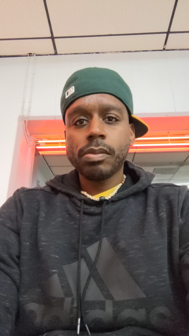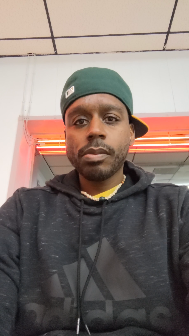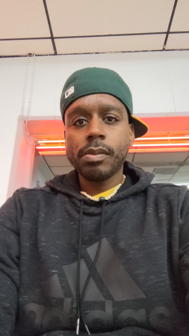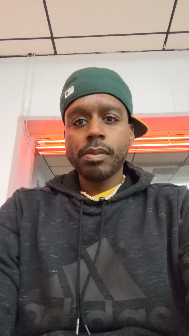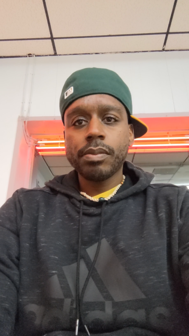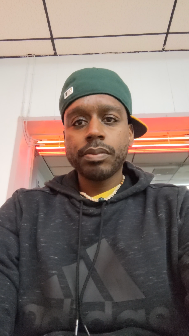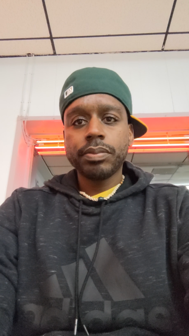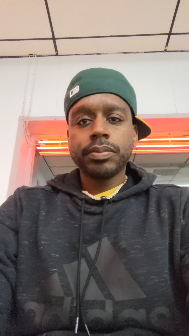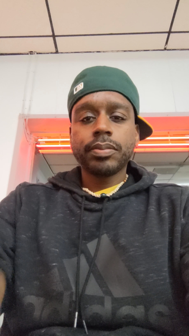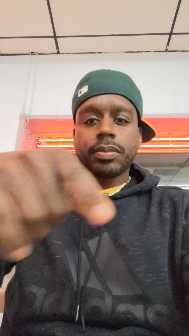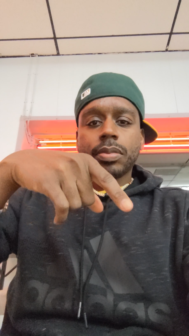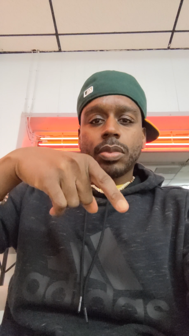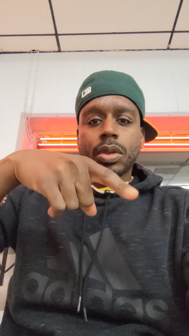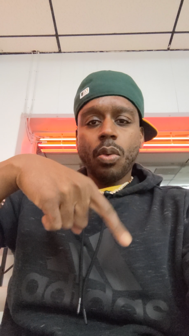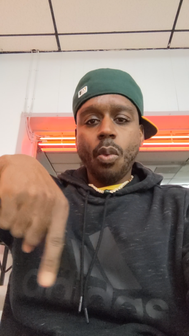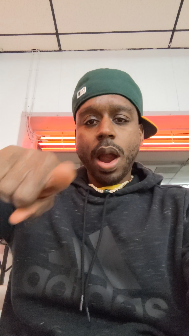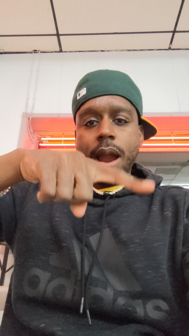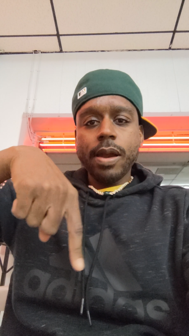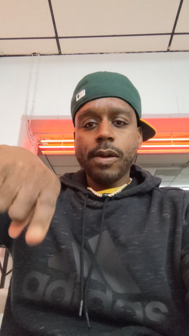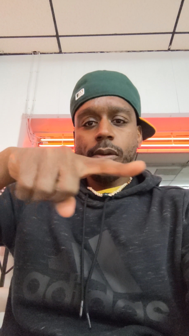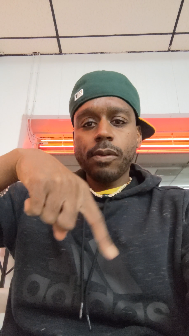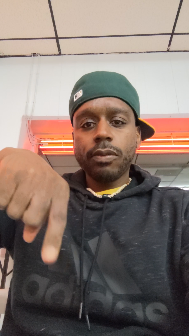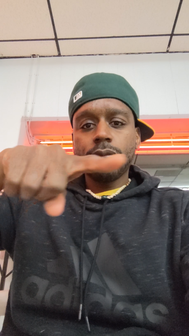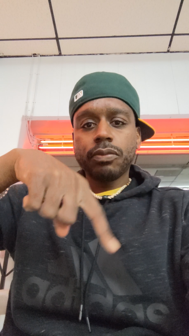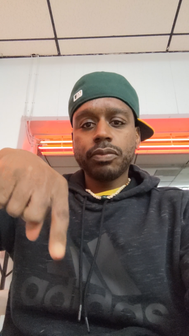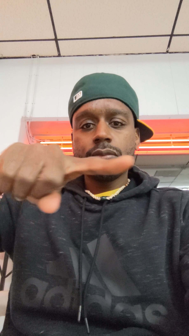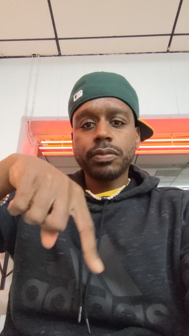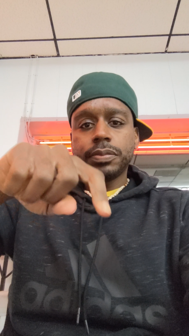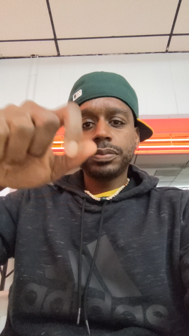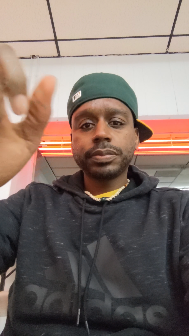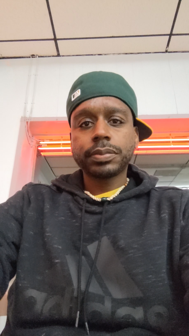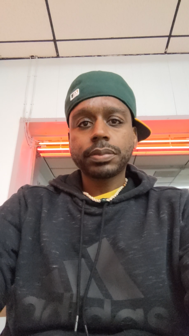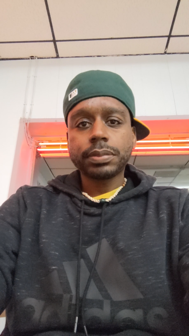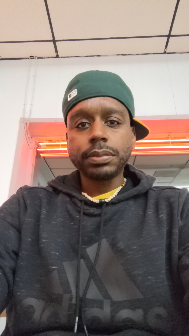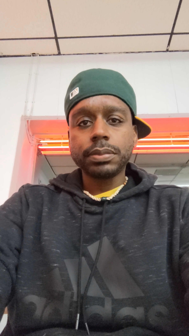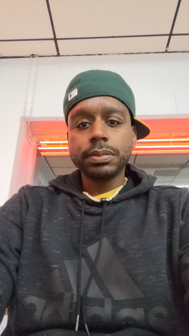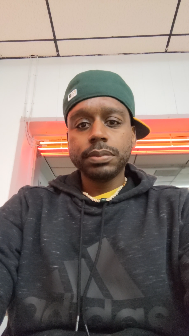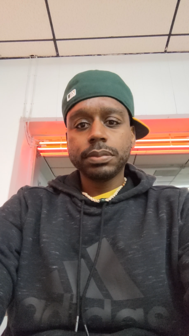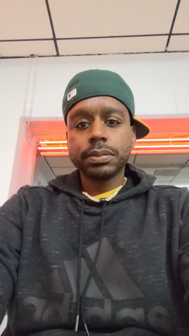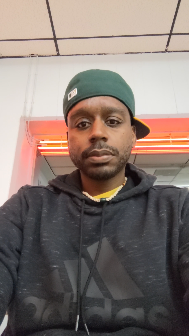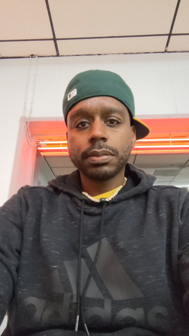around